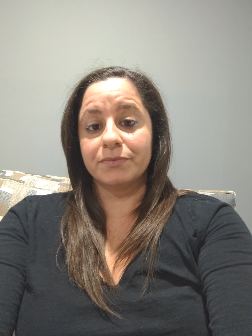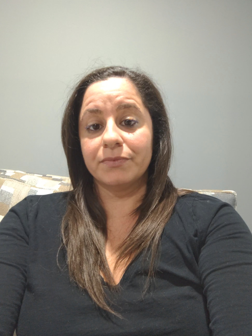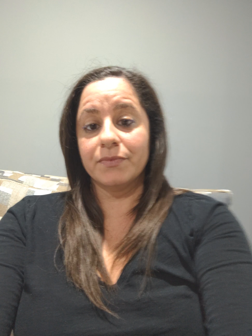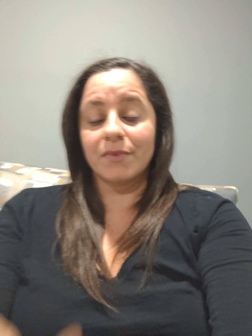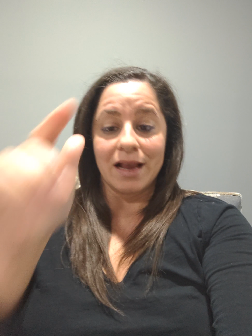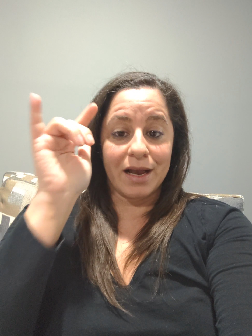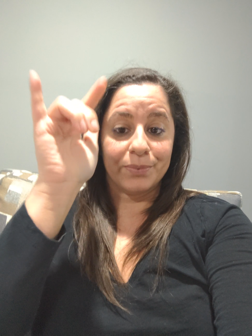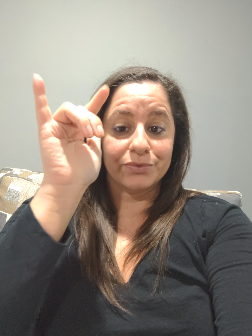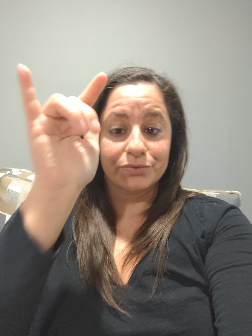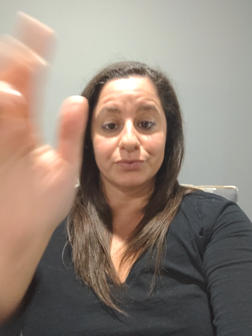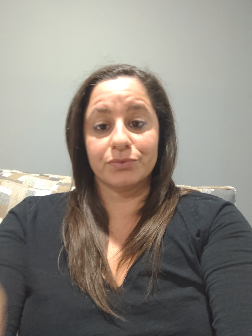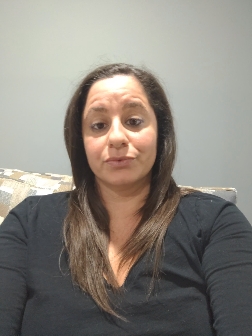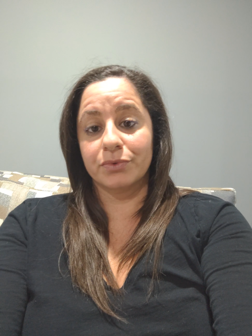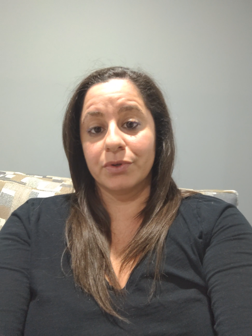airplane